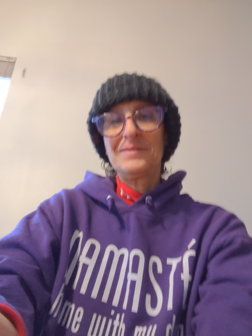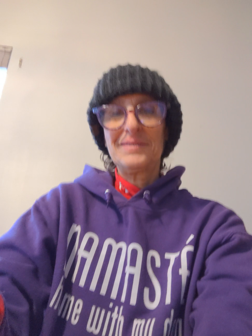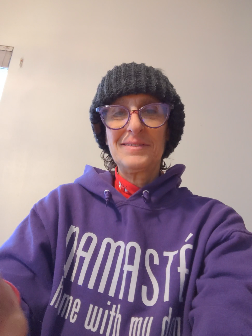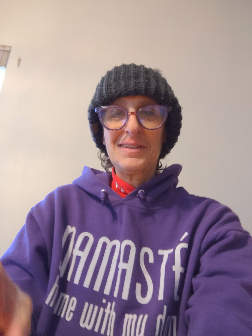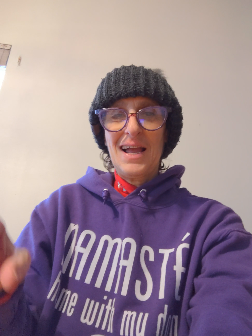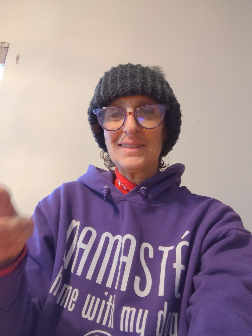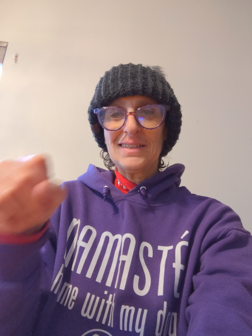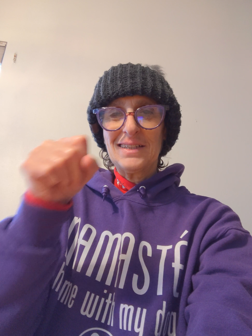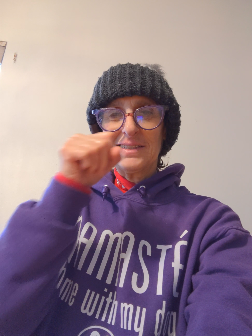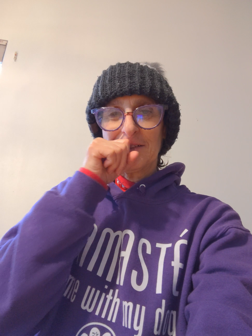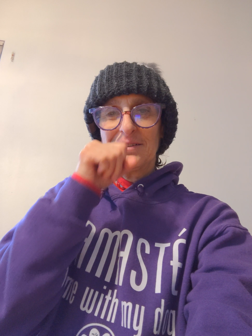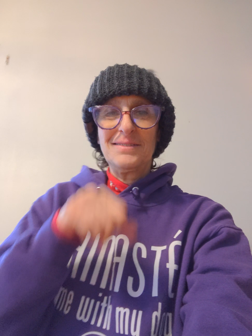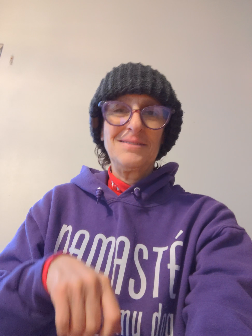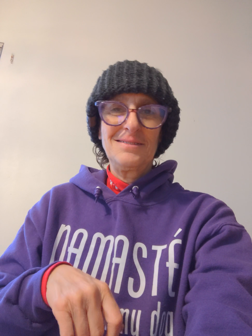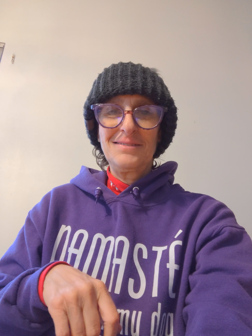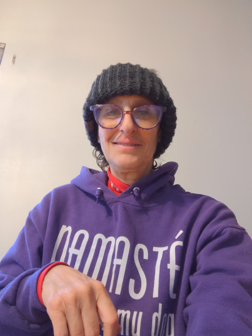carrot